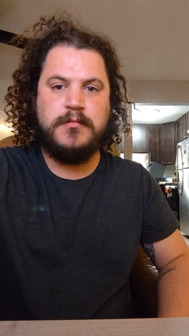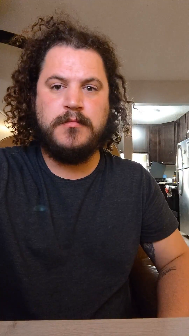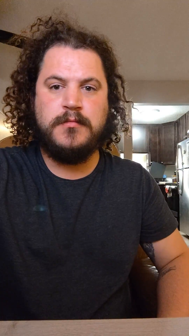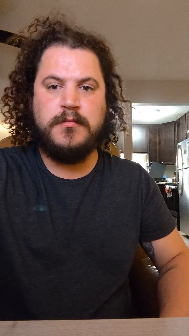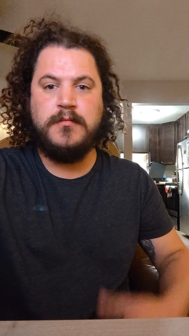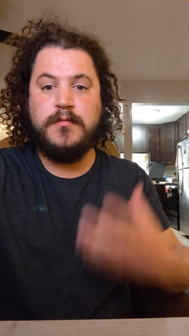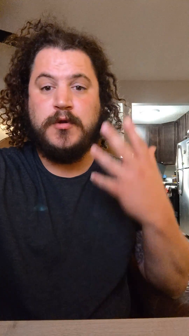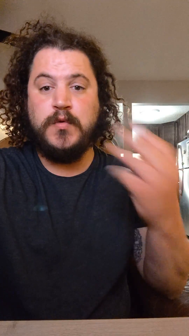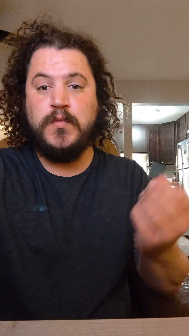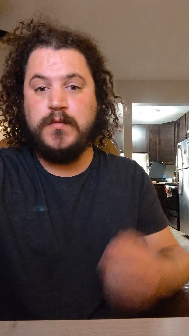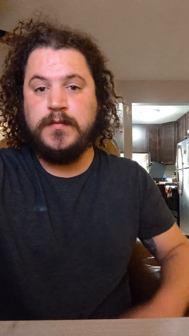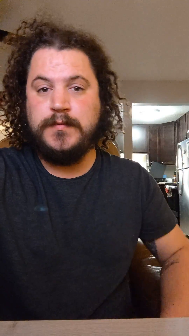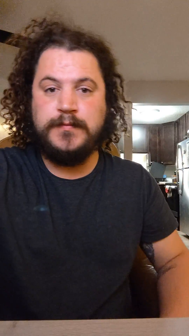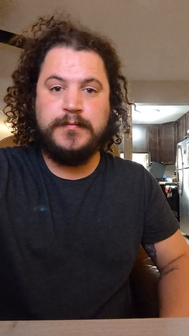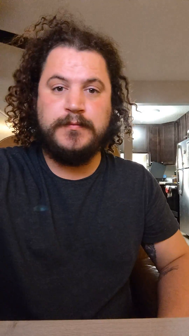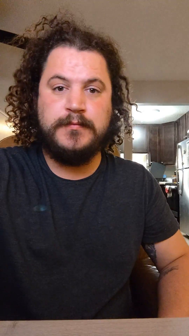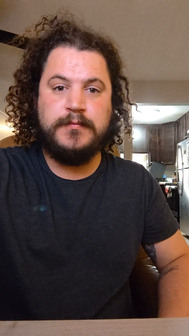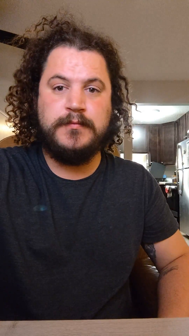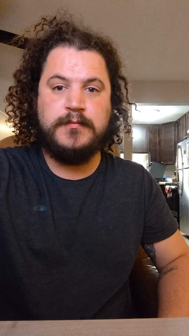got to